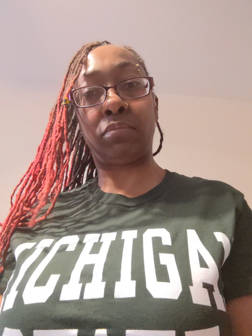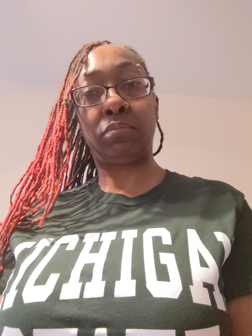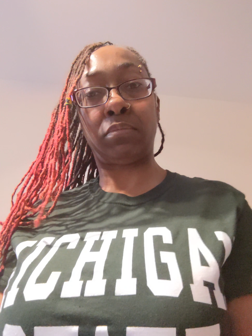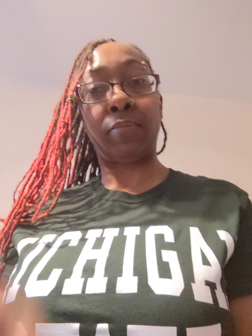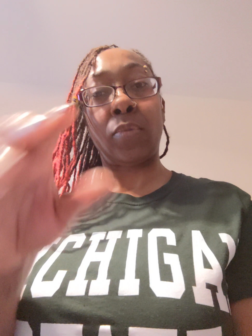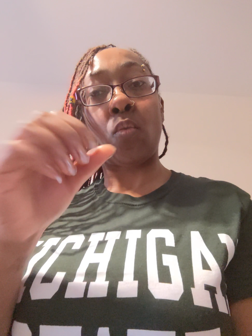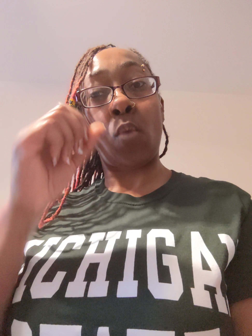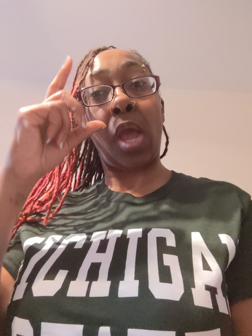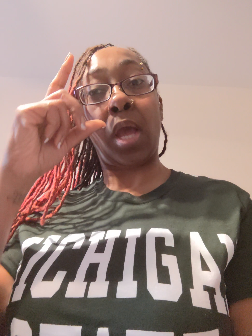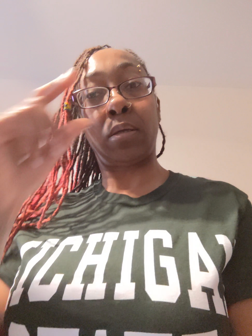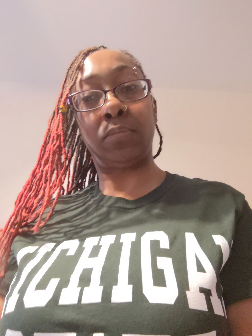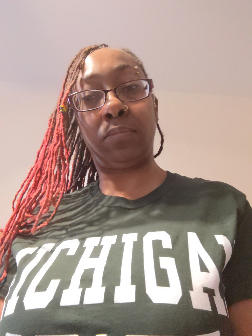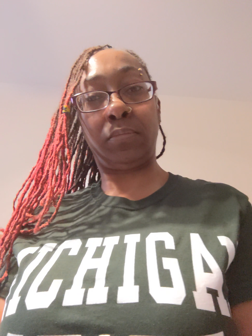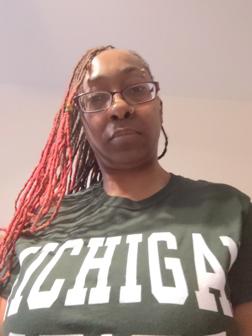wake